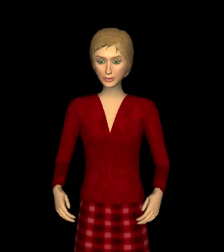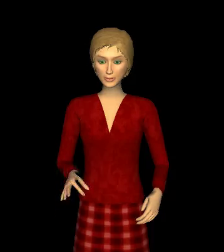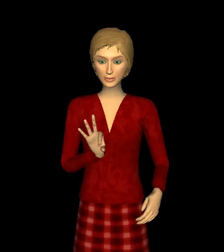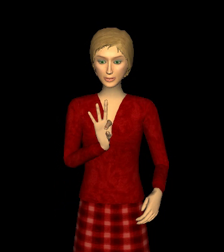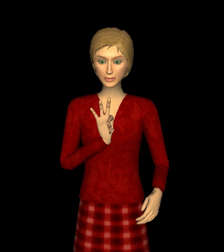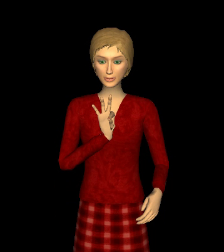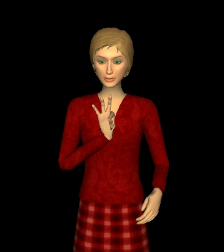دعوة